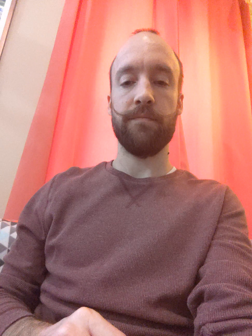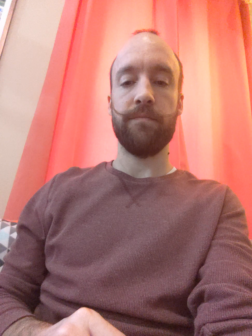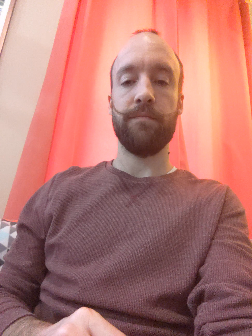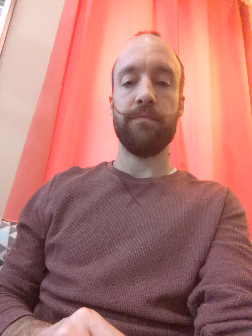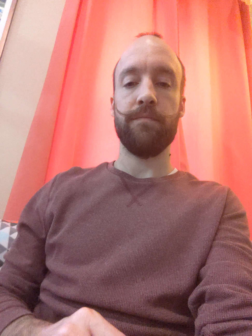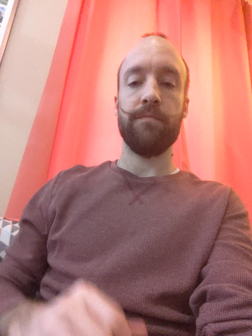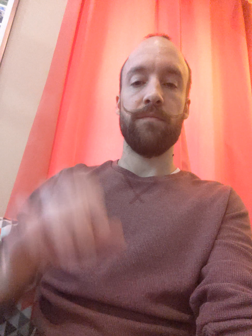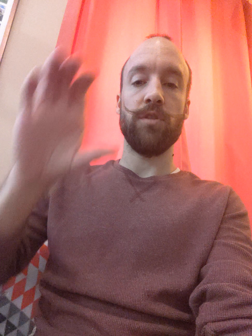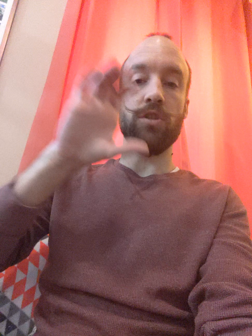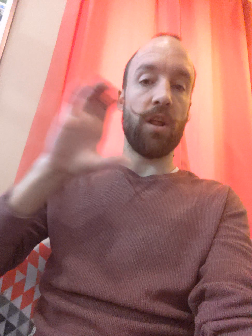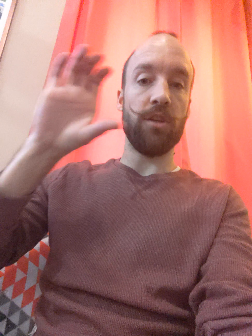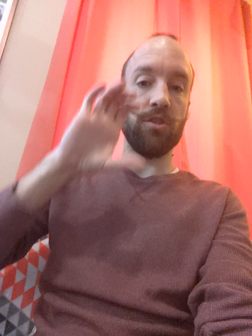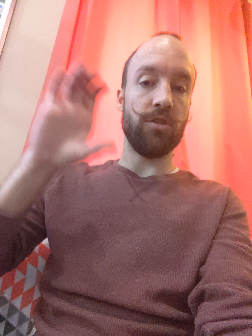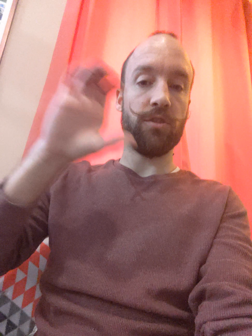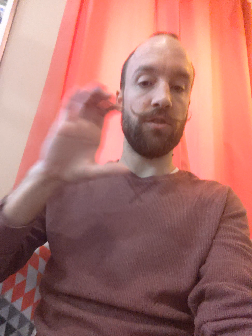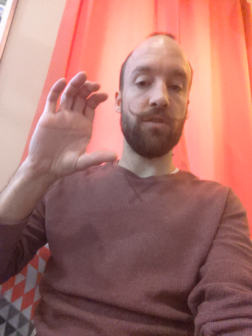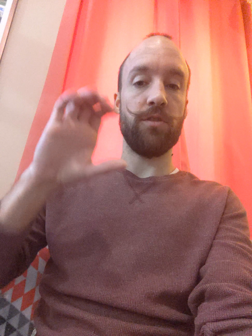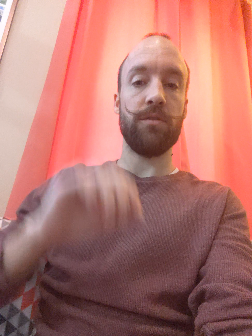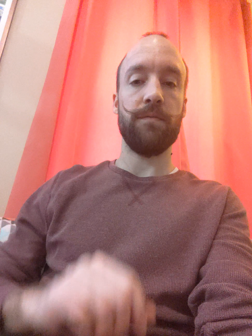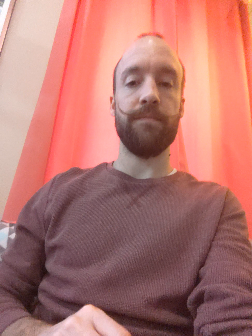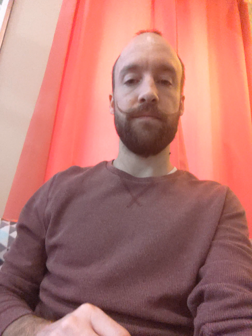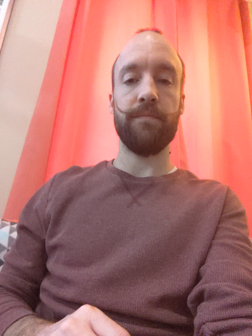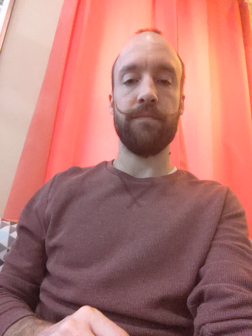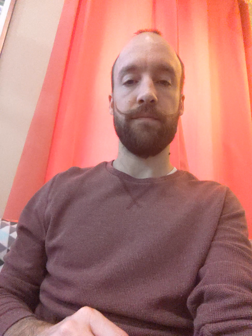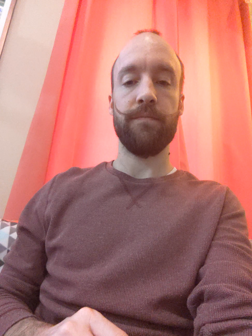chocolate